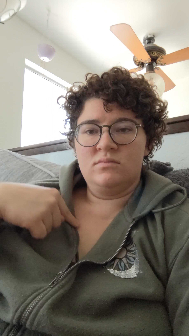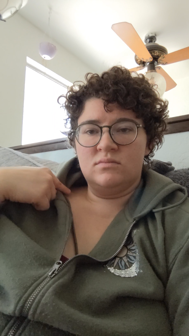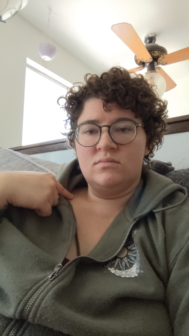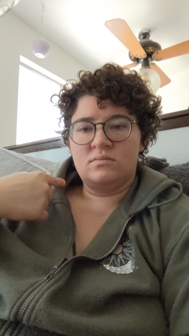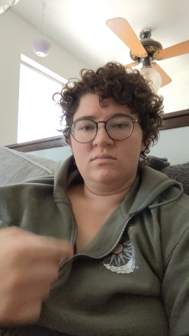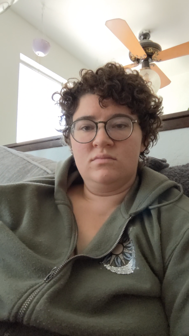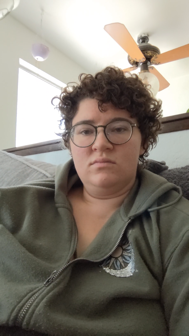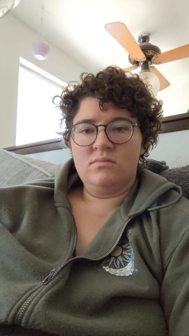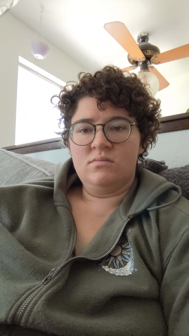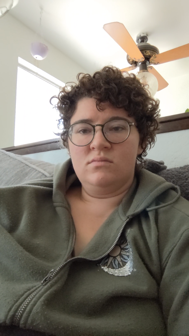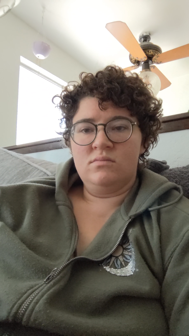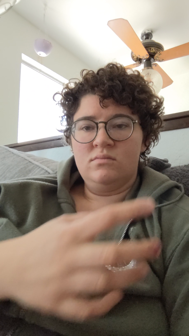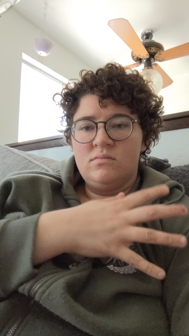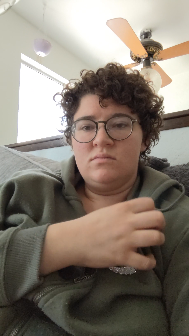bear